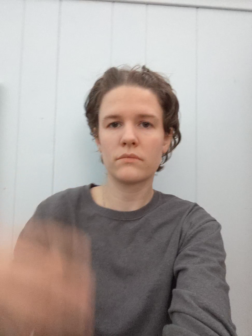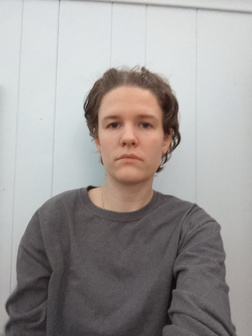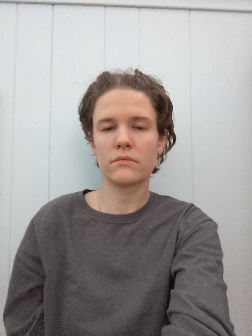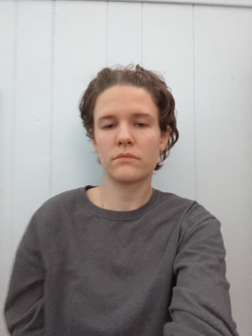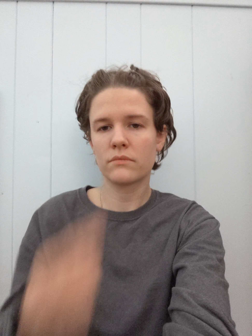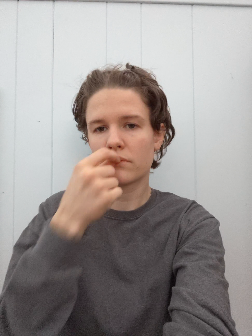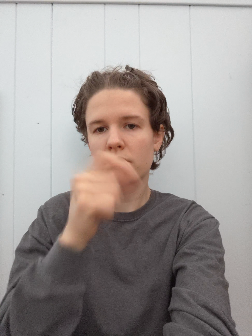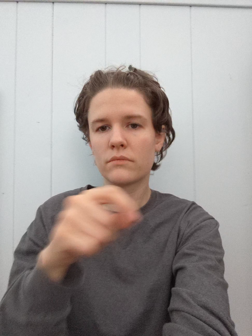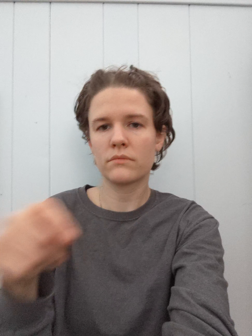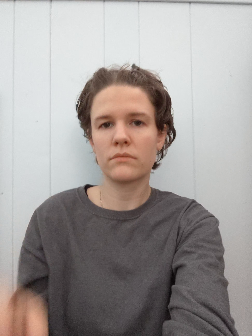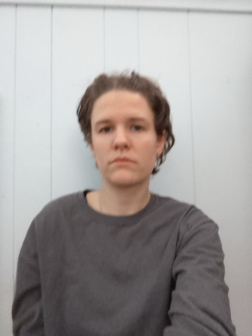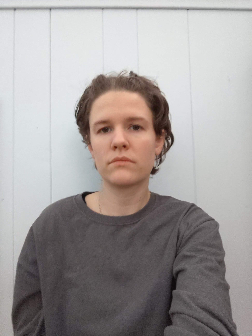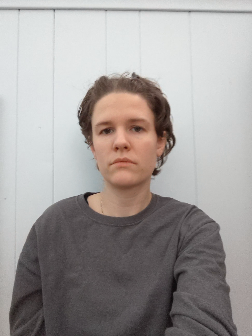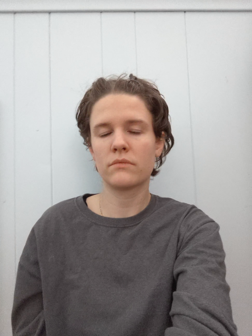pen